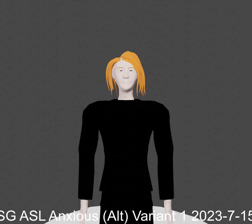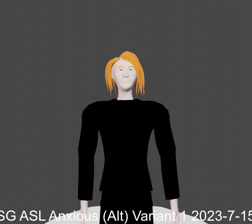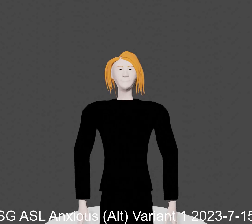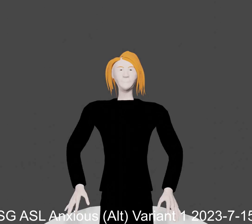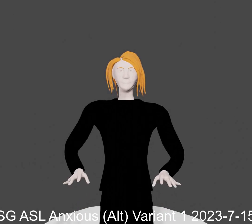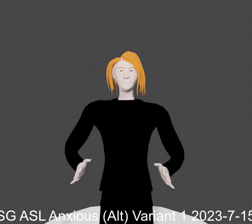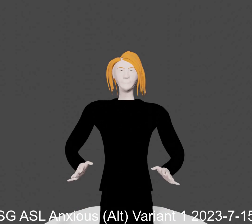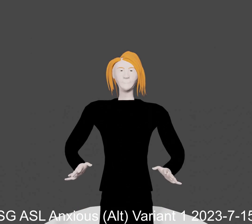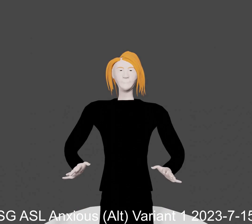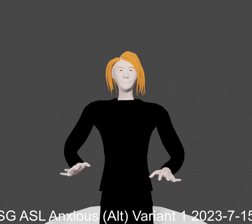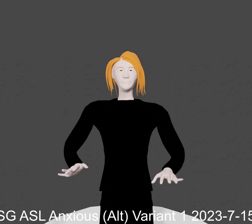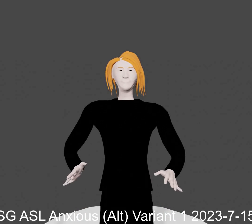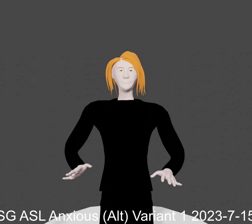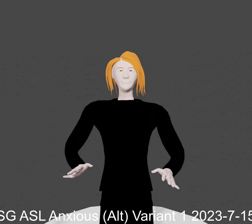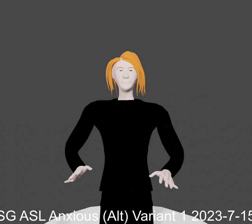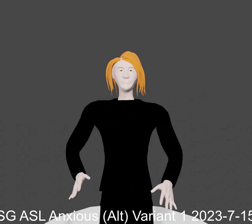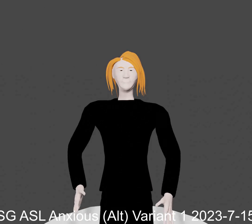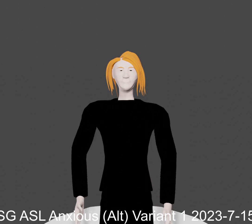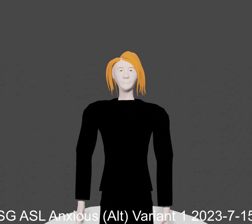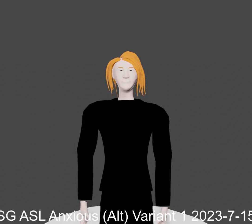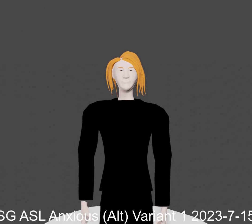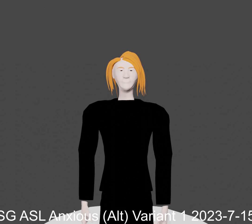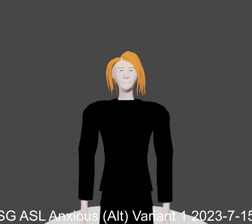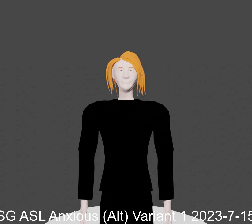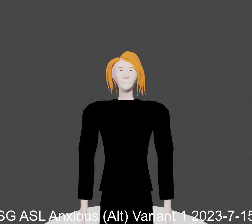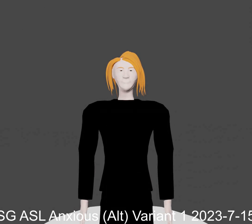Anxious